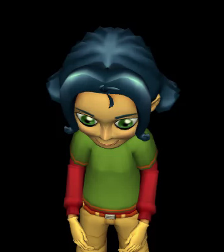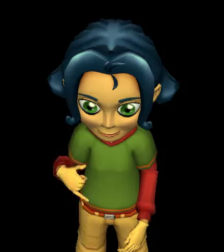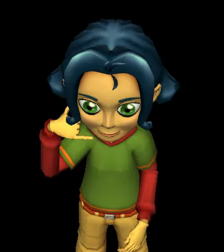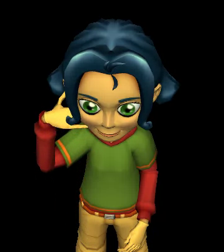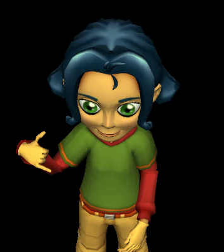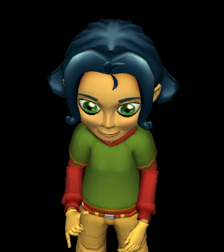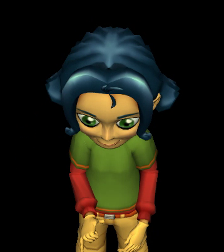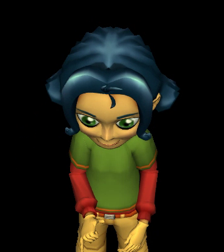يتصل هاتفيا